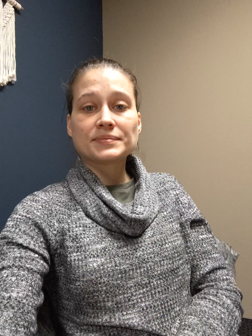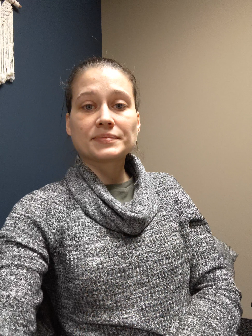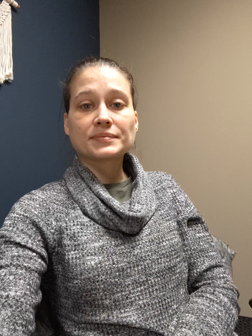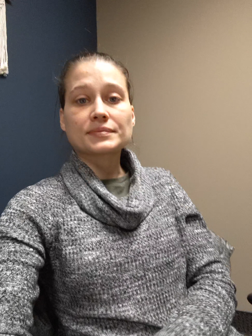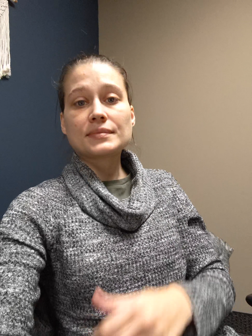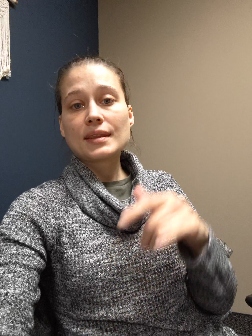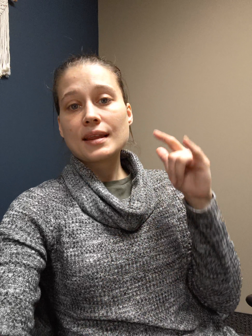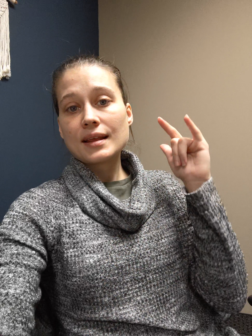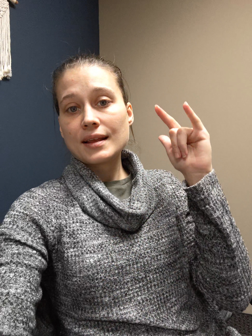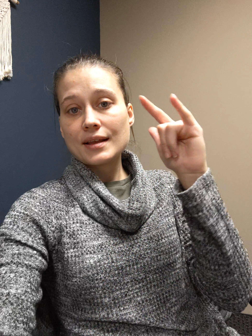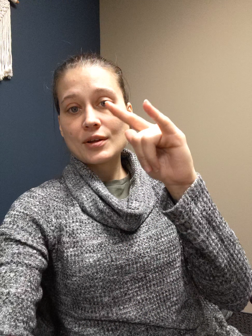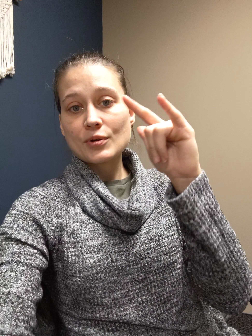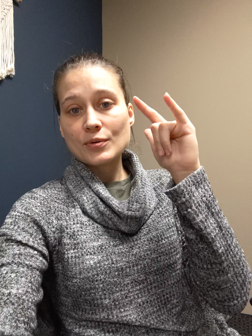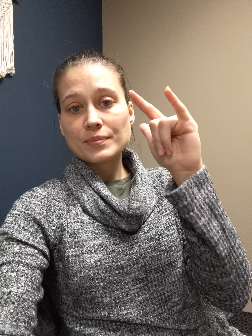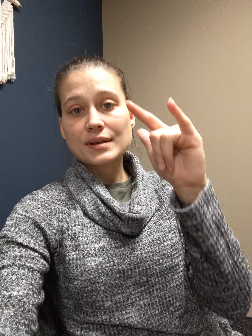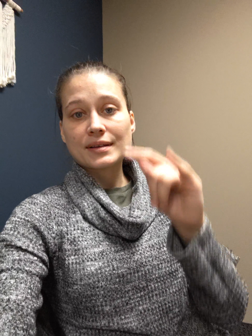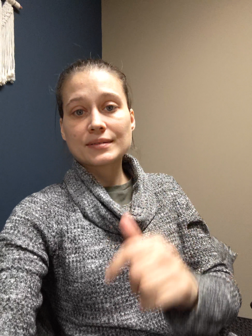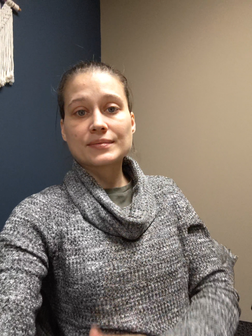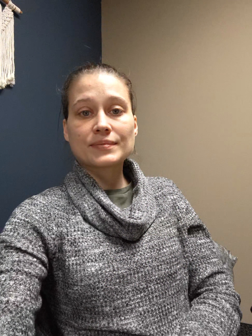airplane